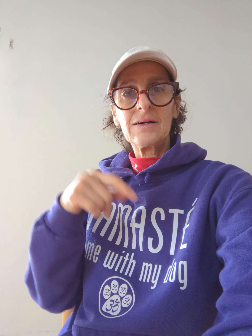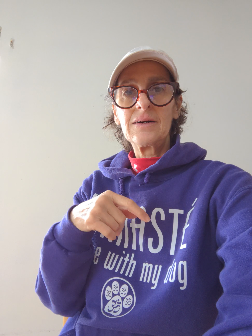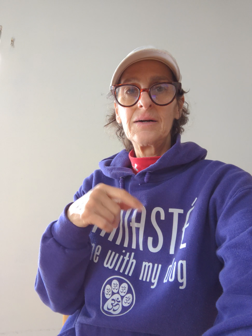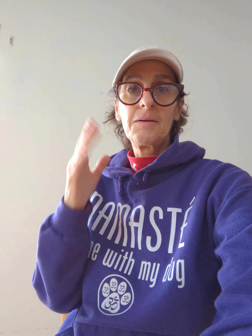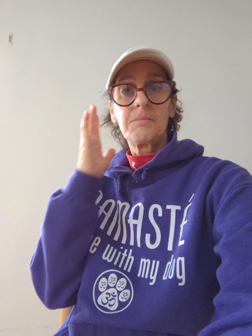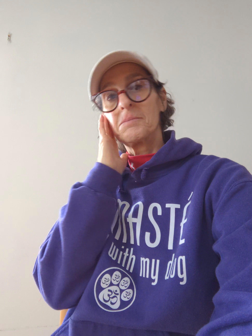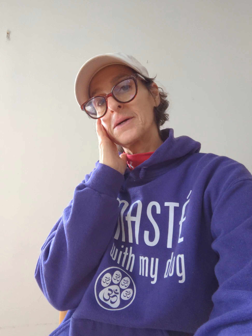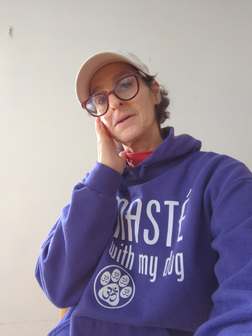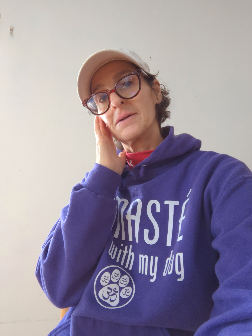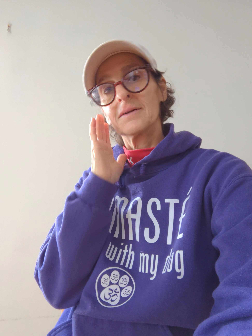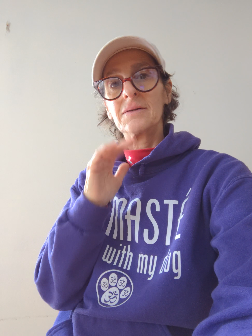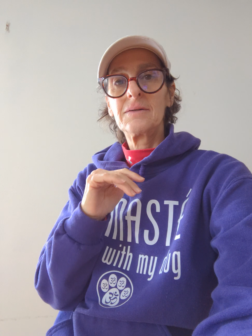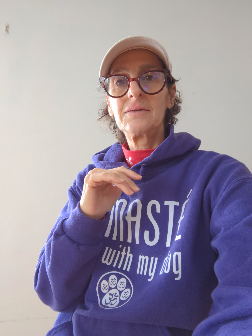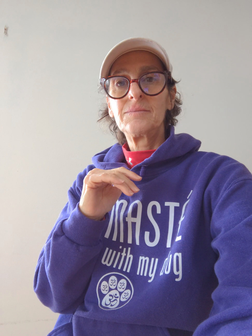bed